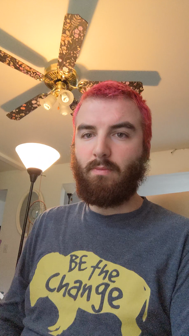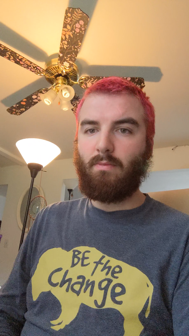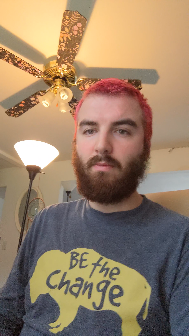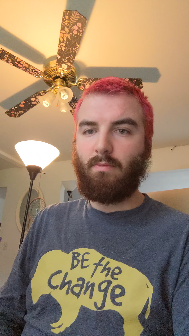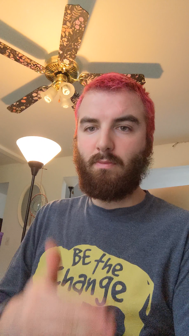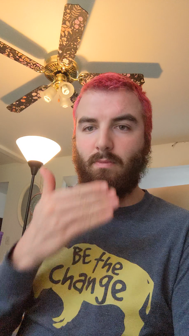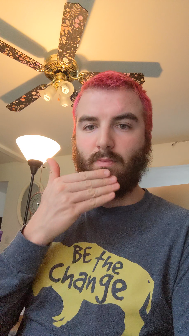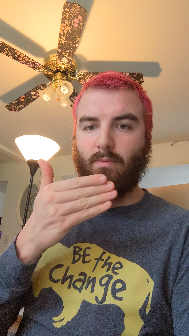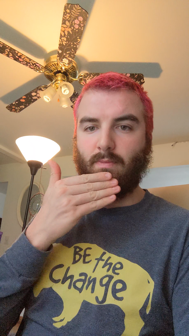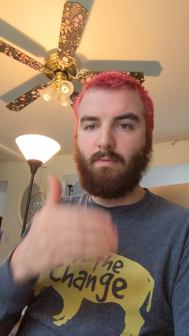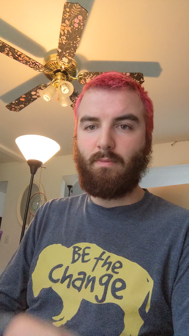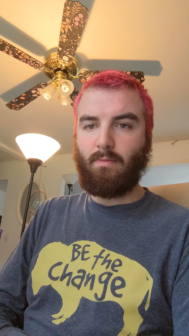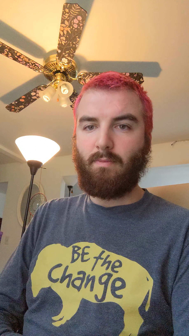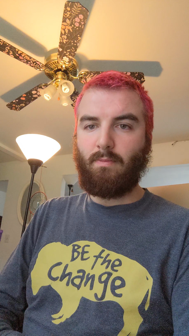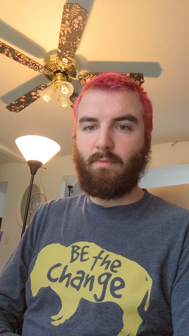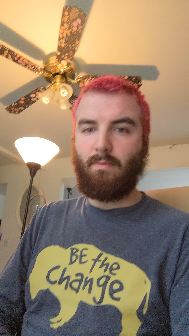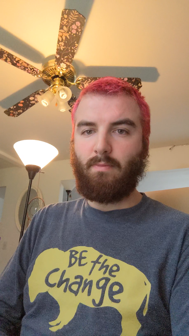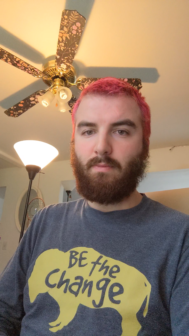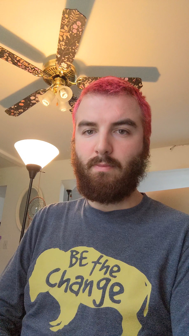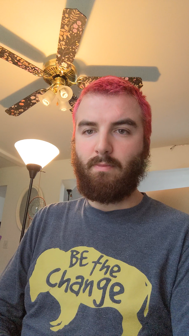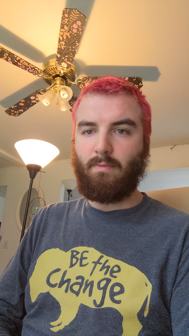good